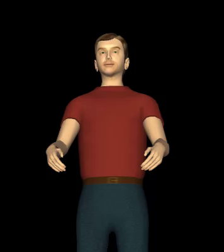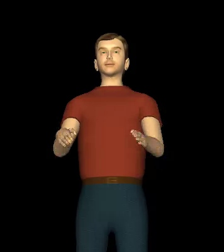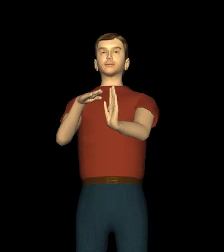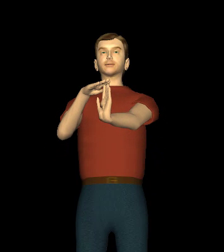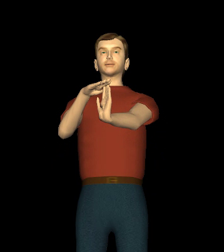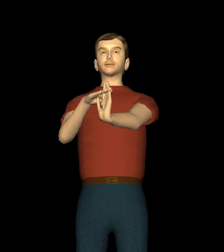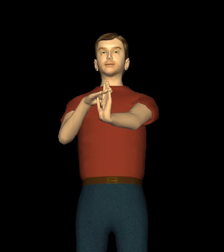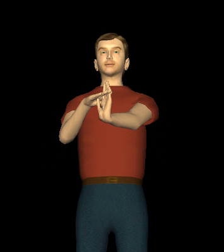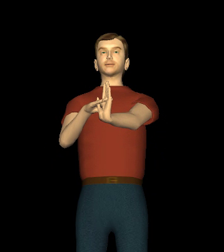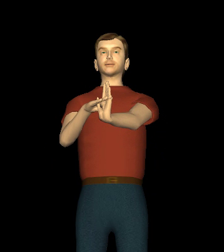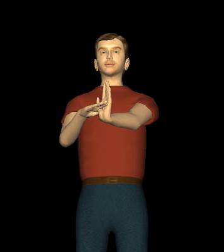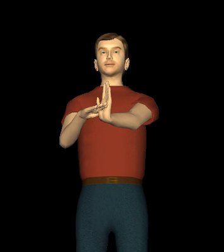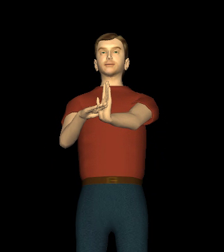قائمة